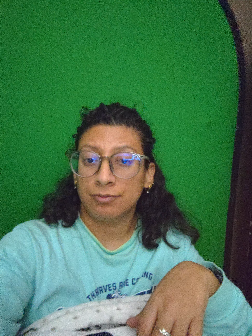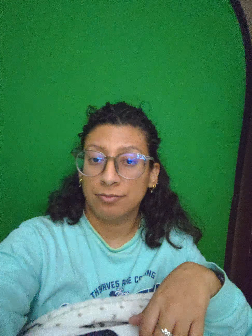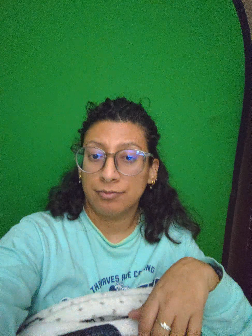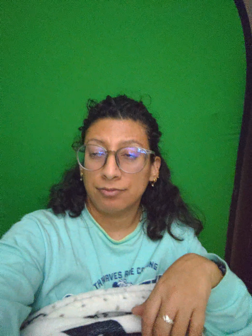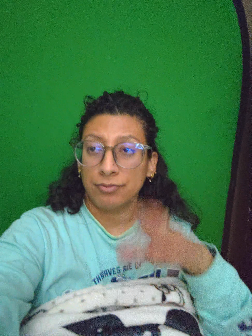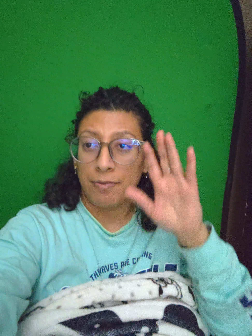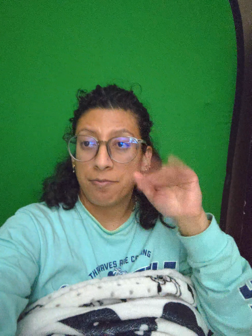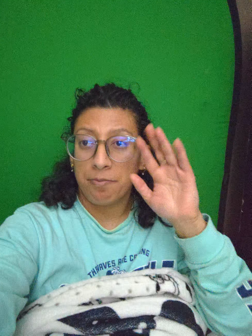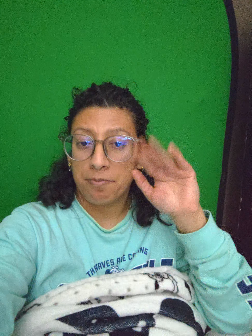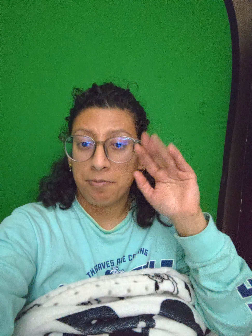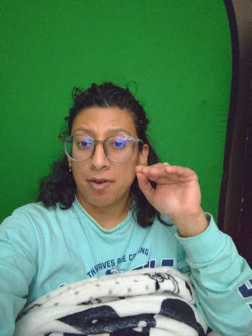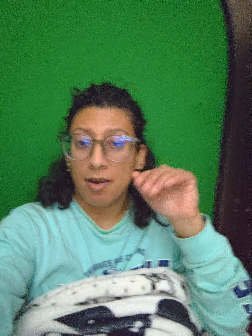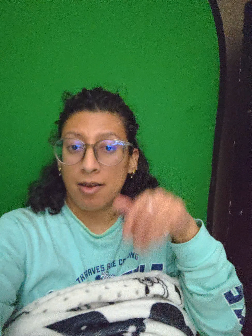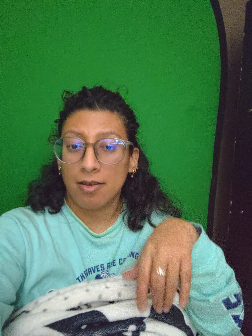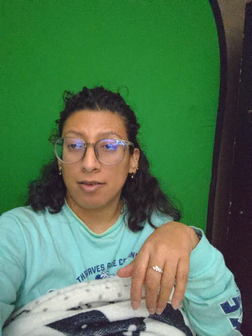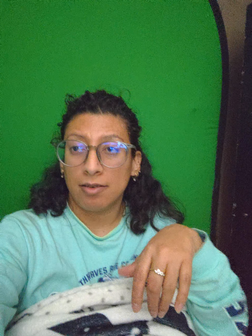bye